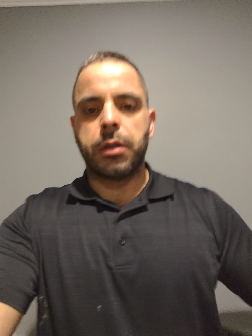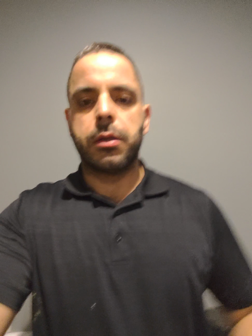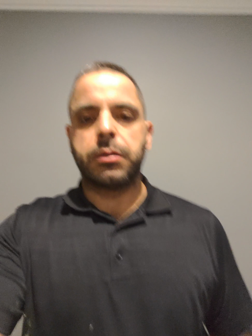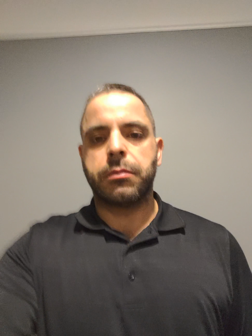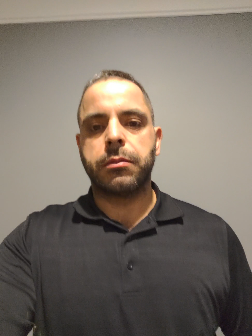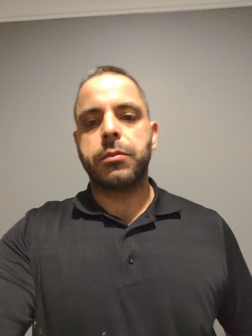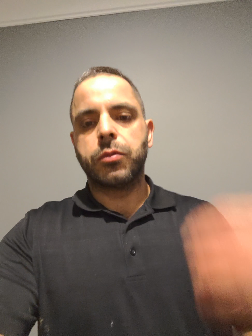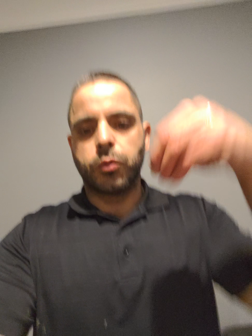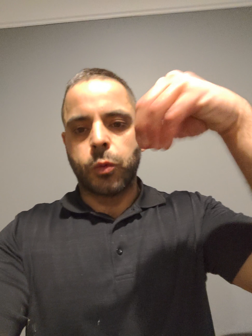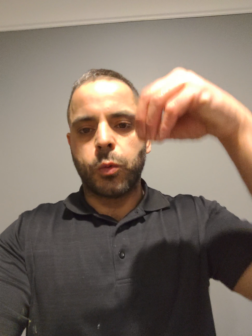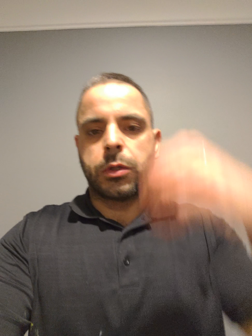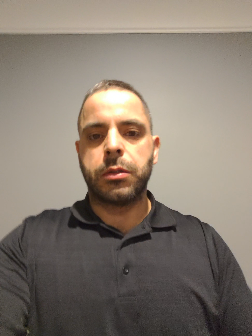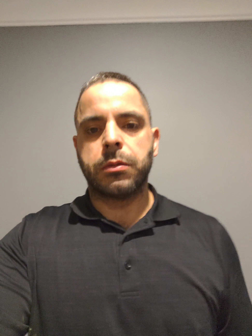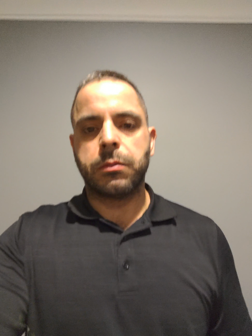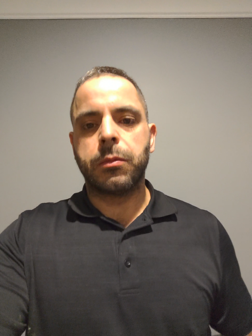store